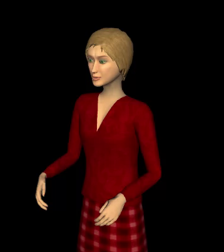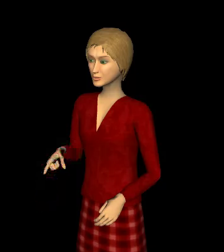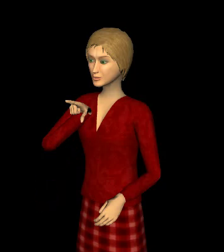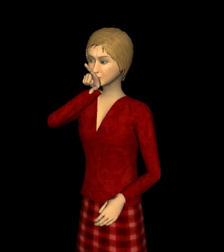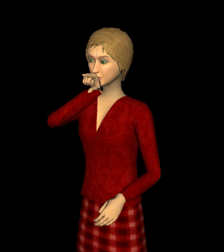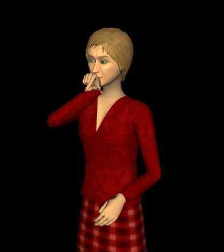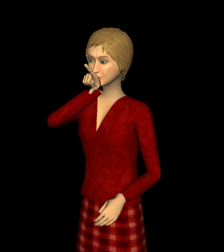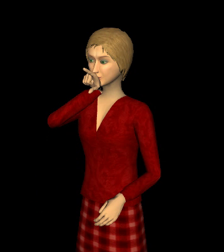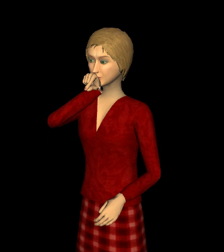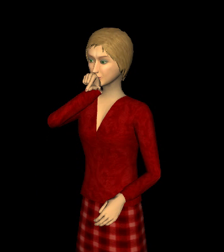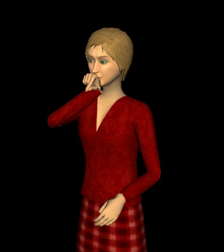دجاجة